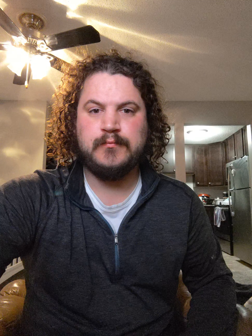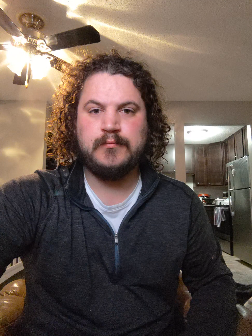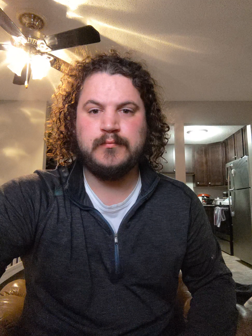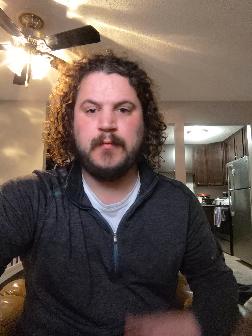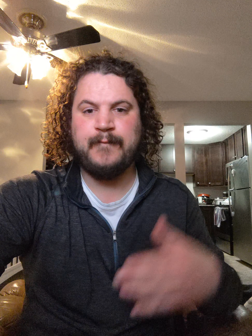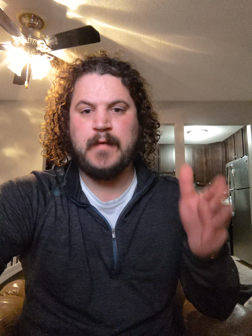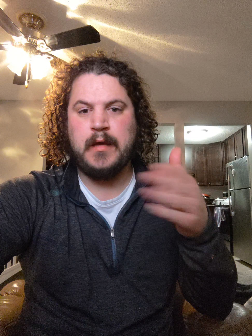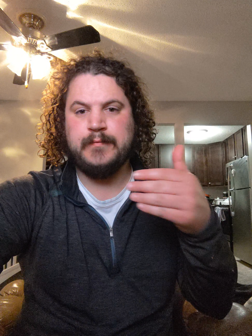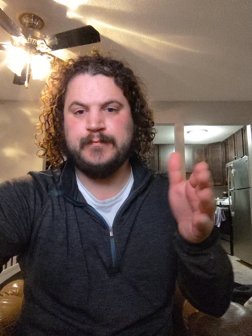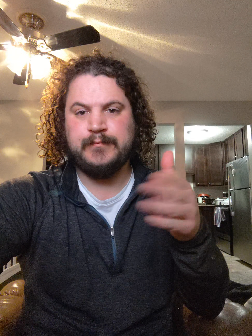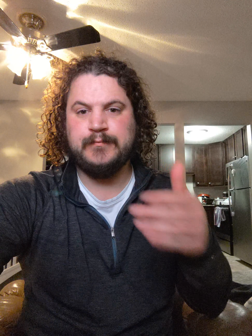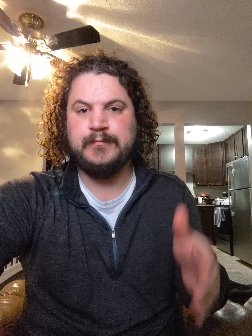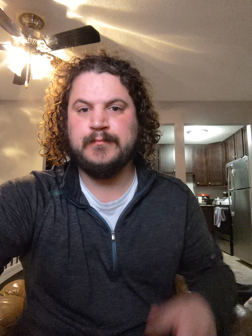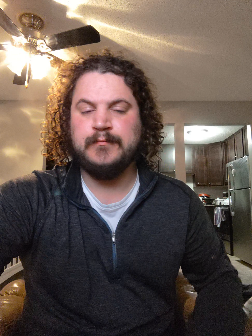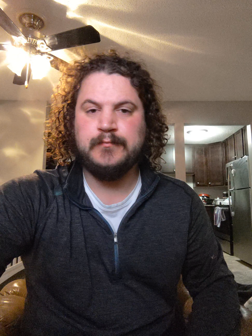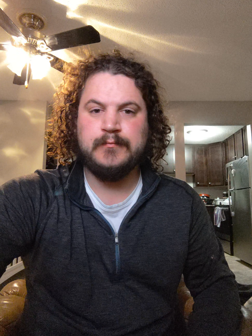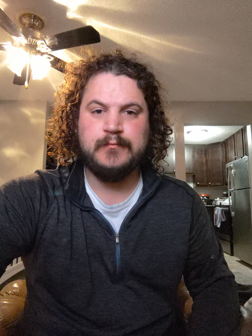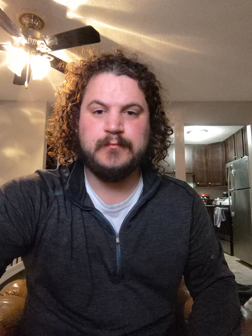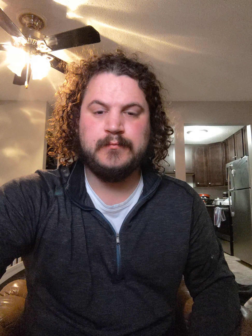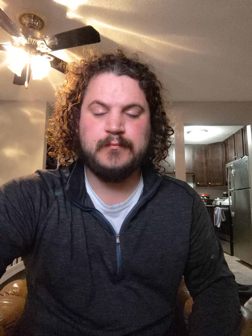flag